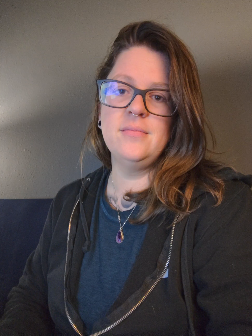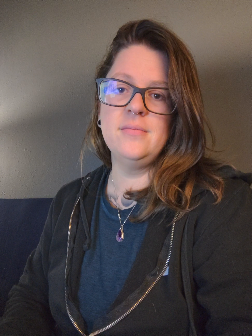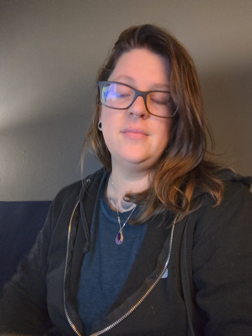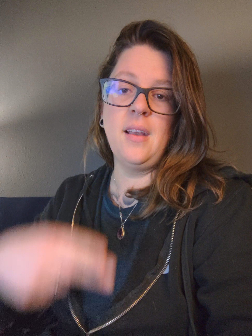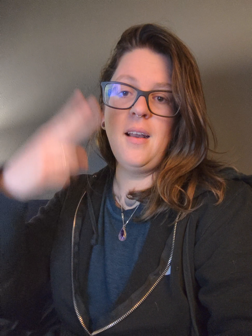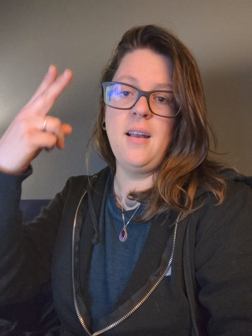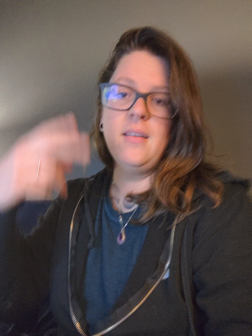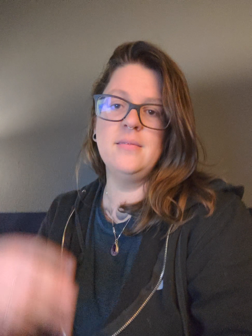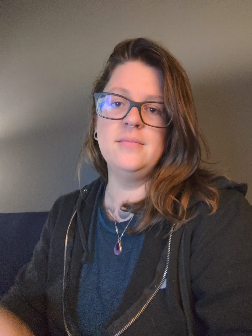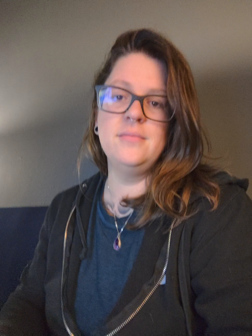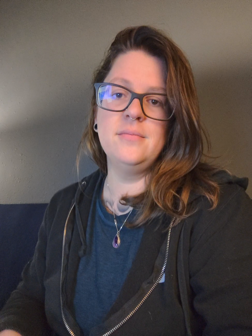high